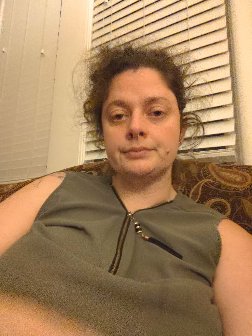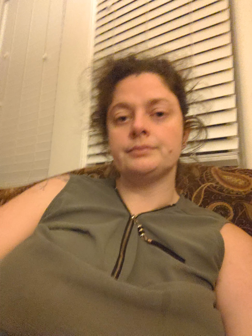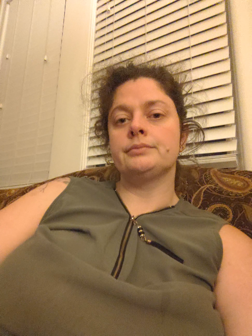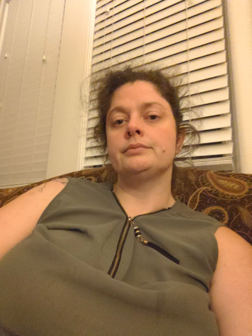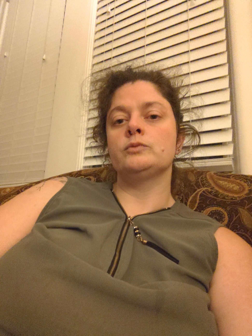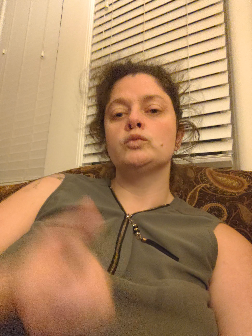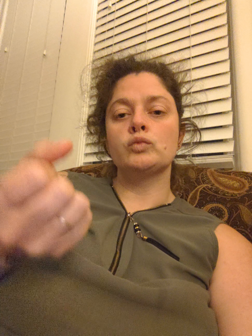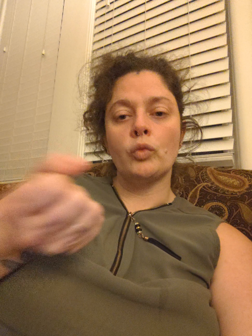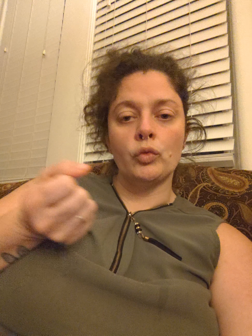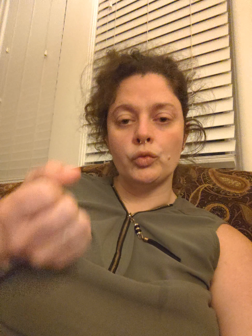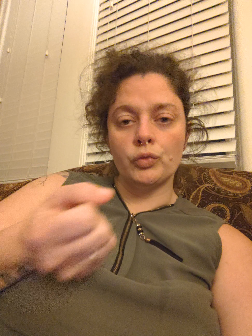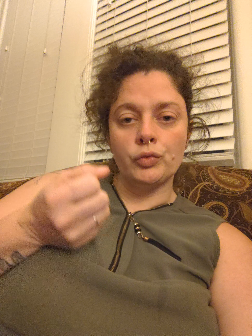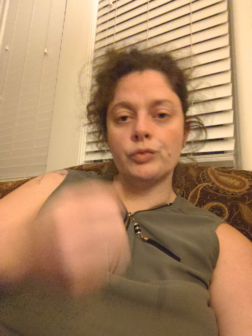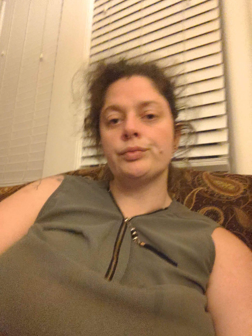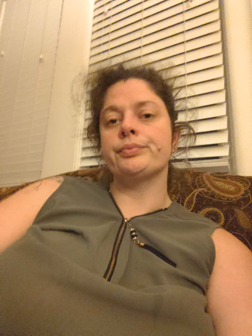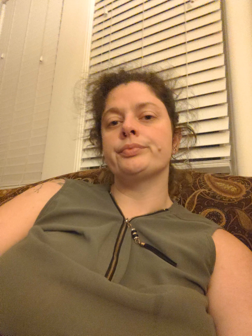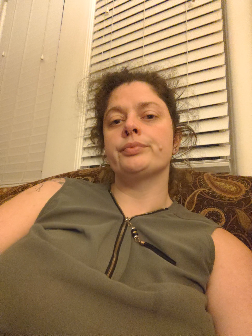drawer